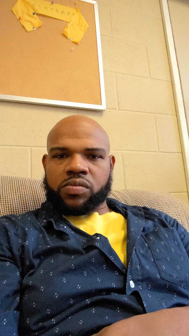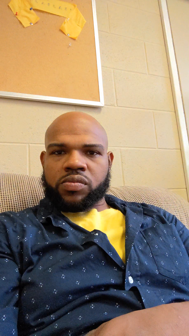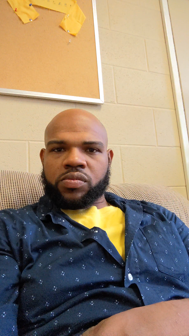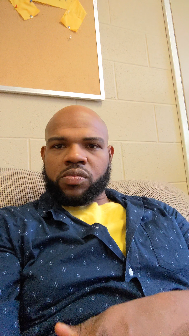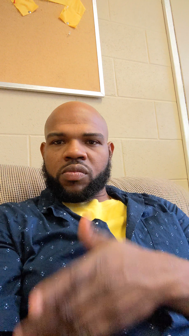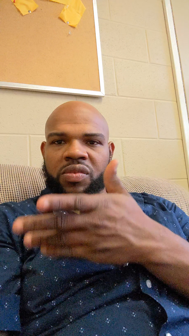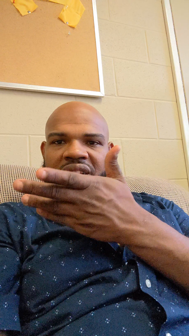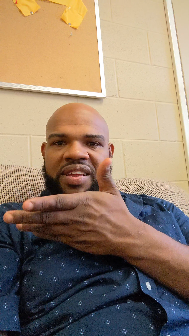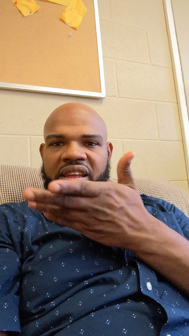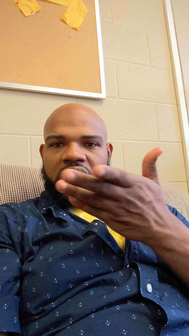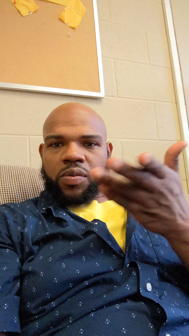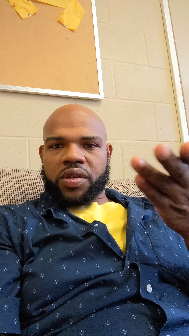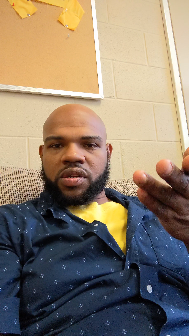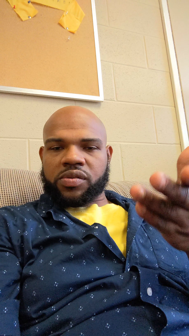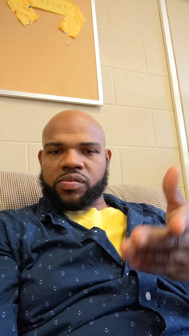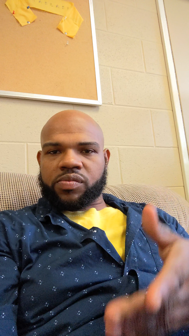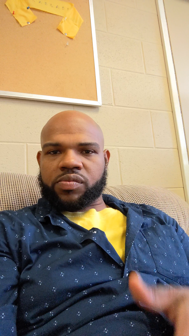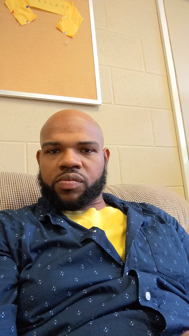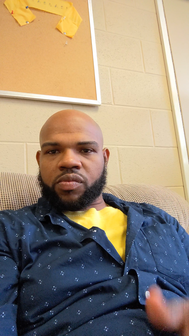carry